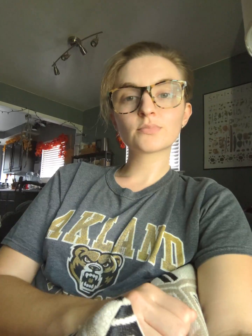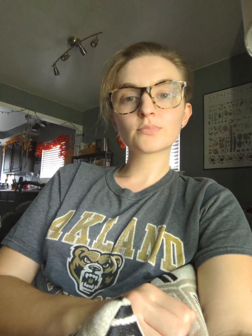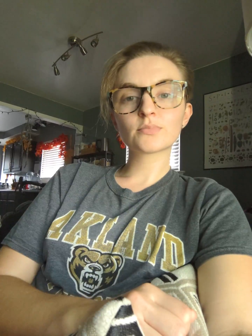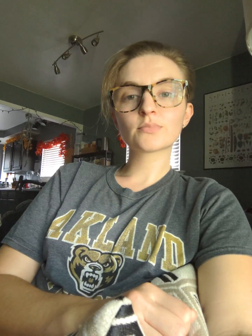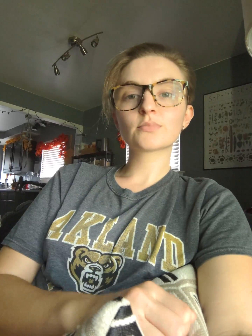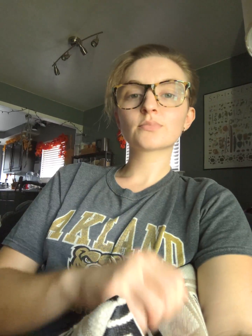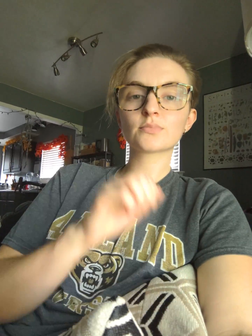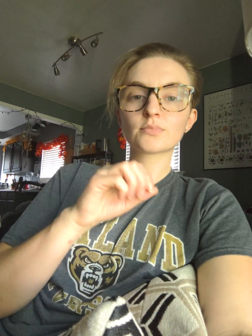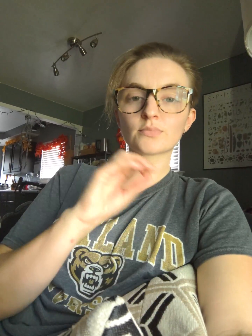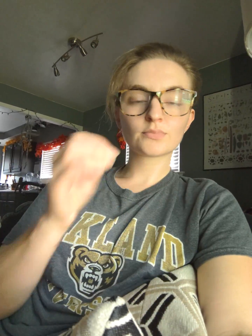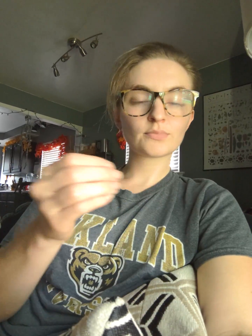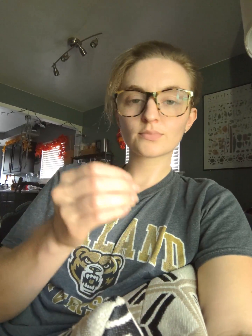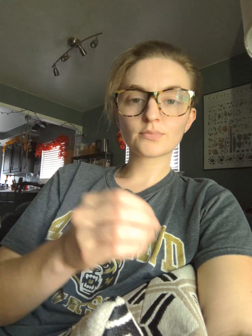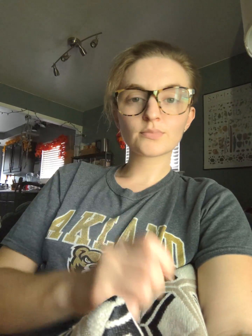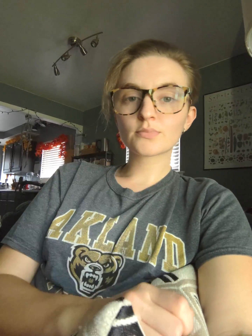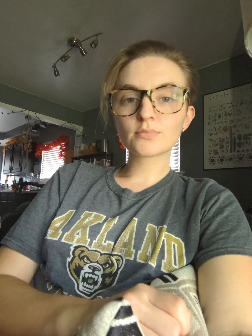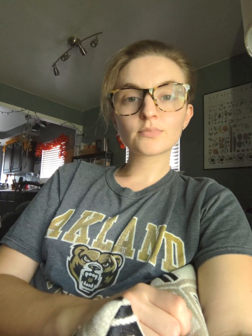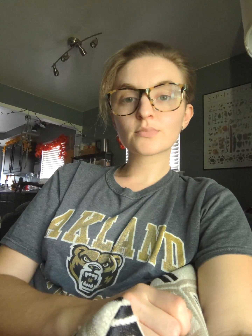none